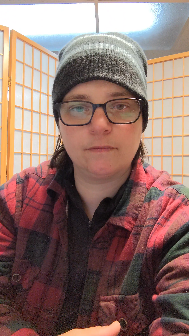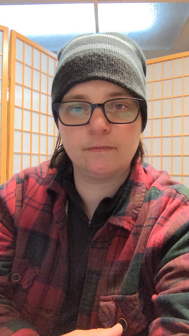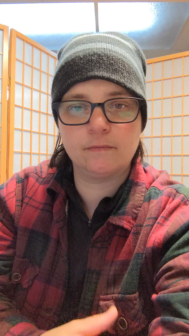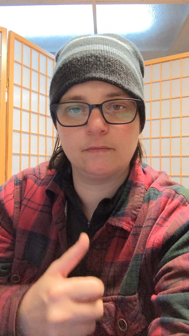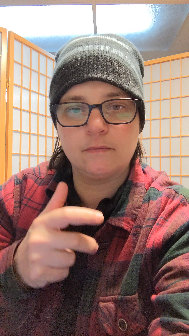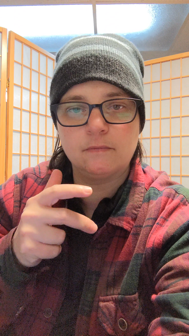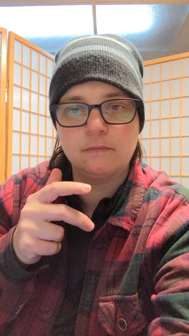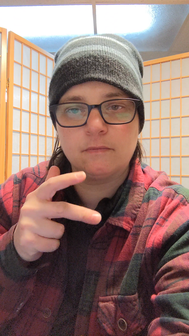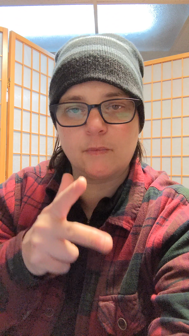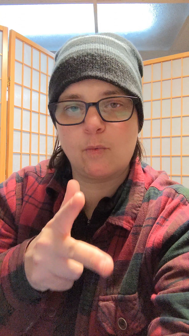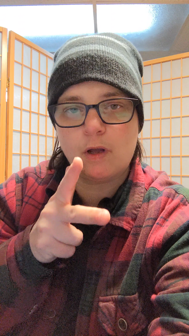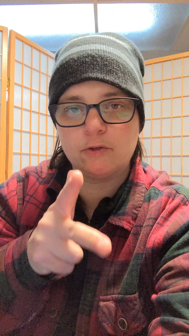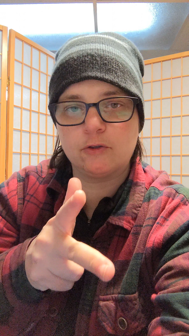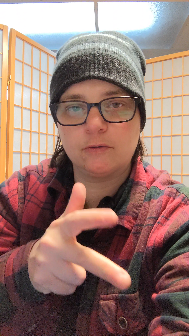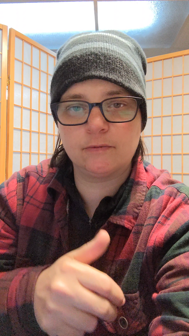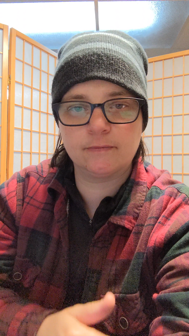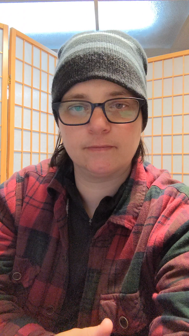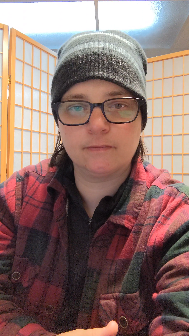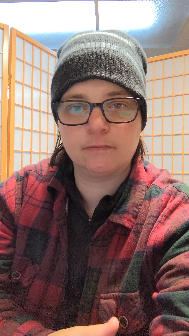garage